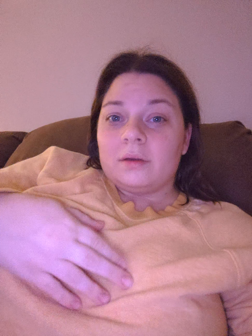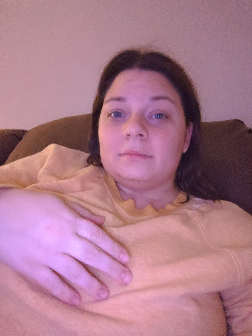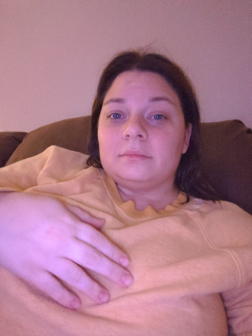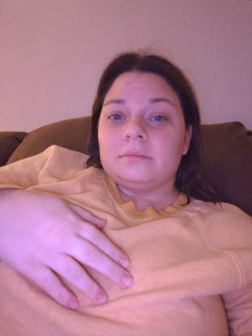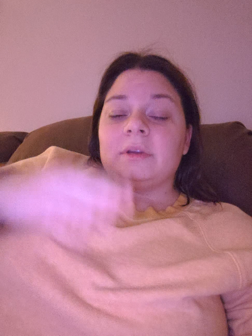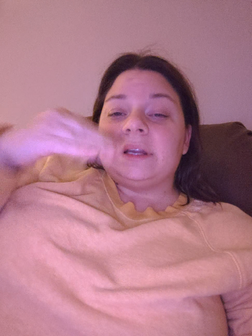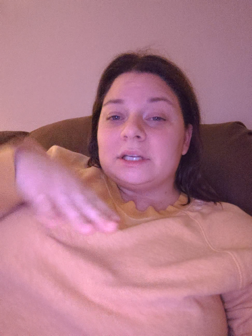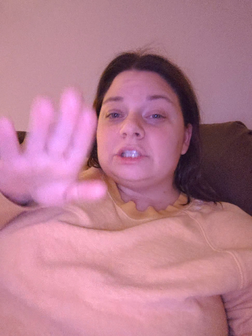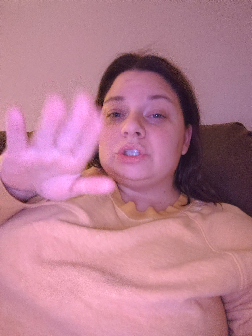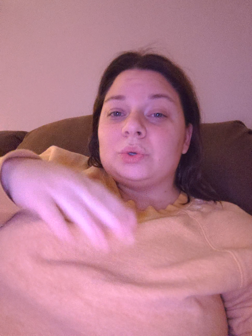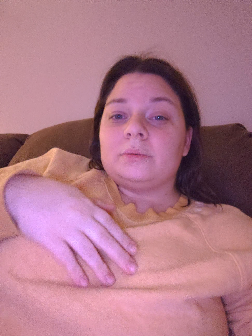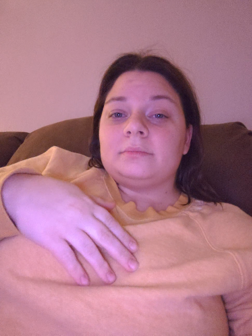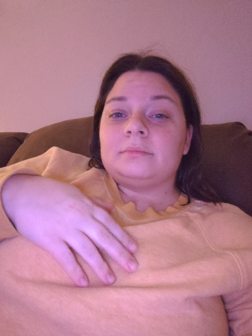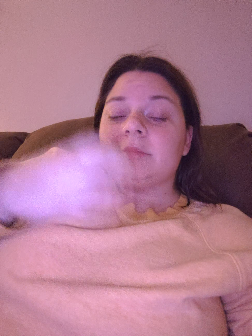into